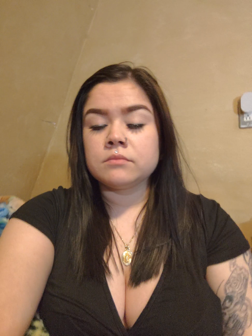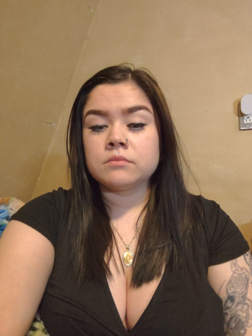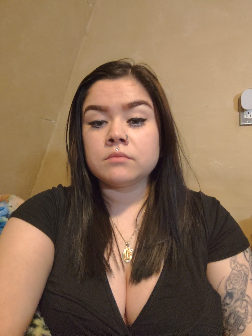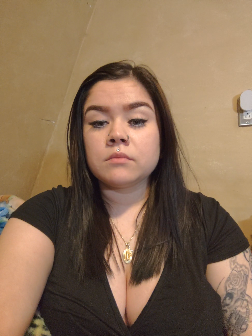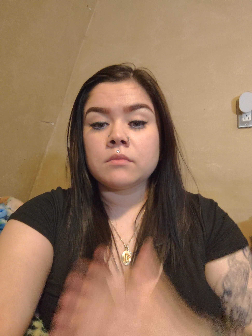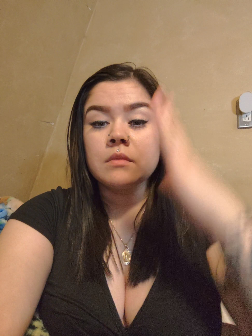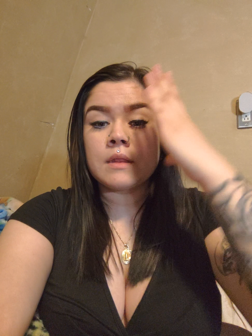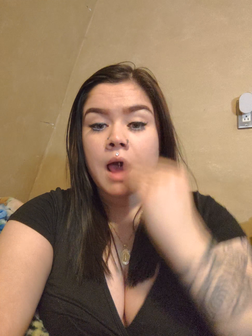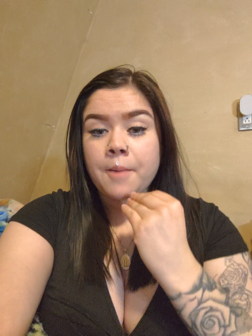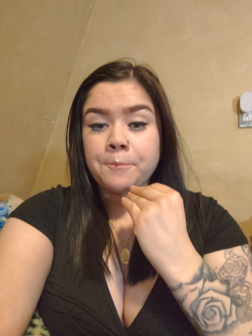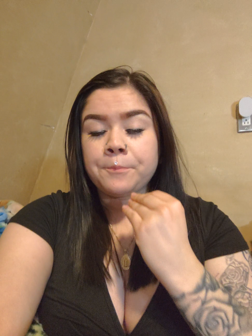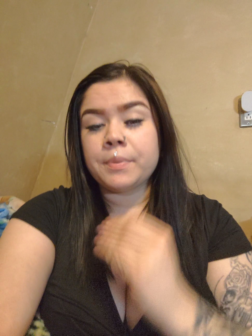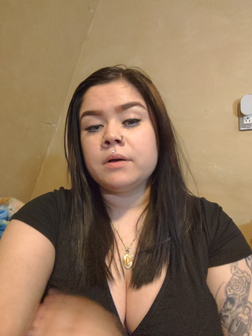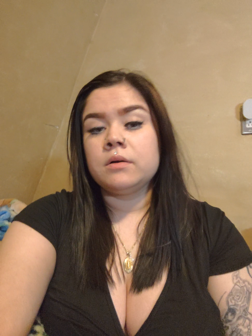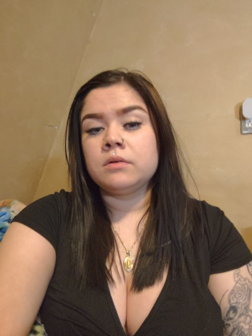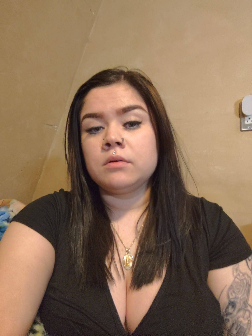nap